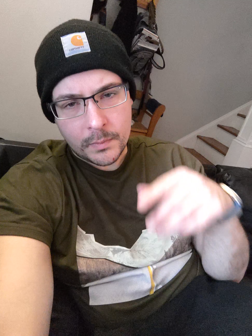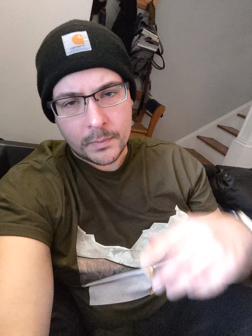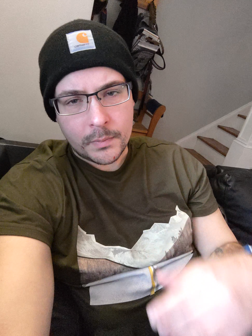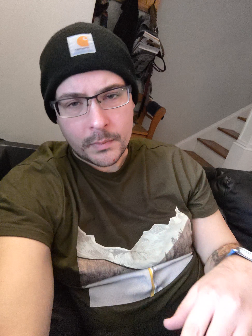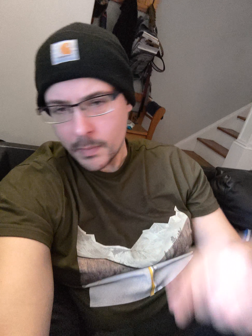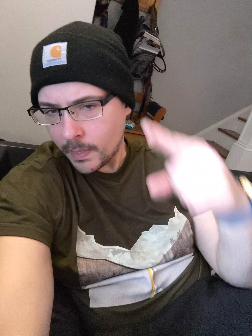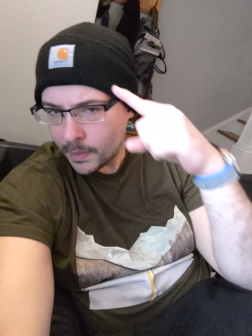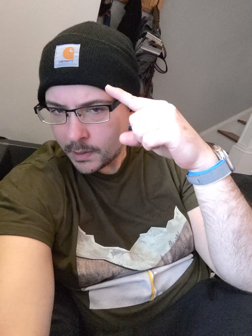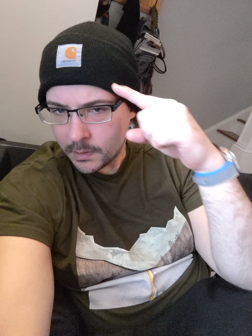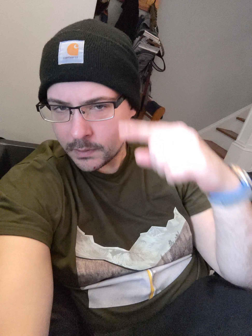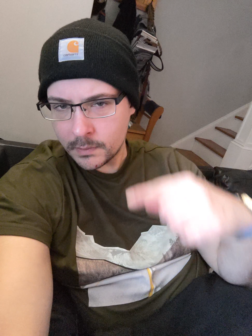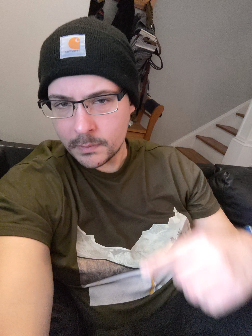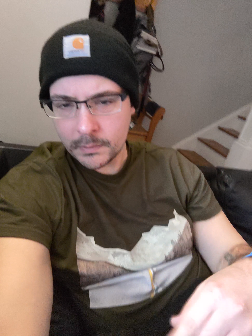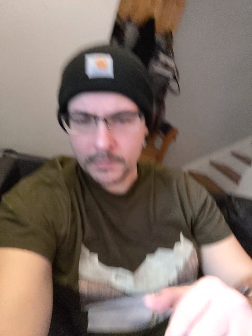think